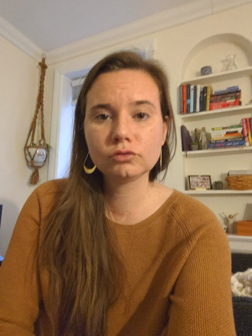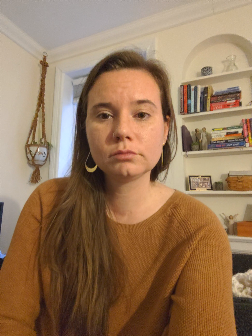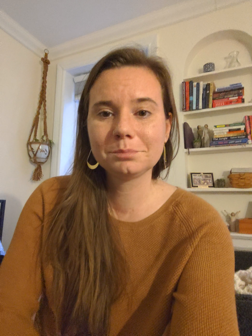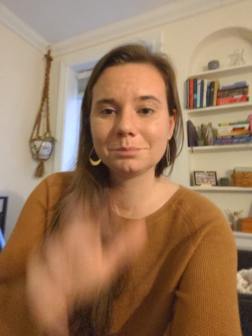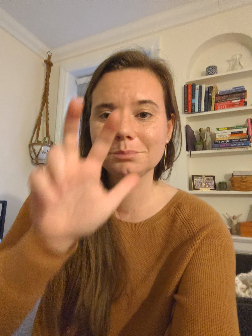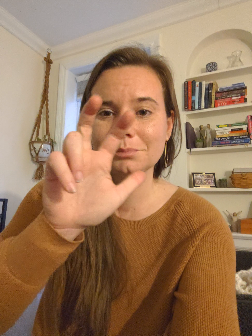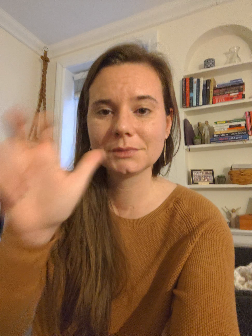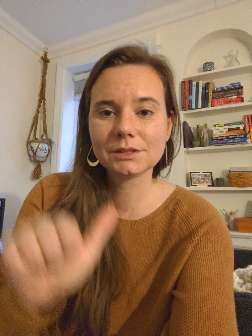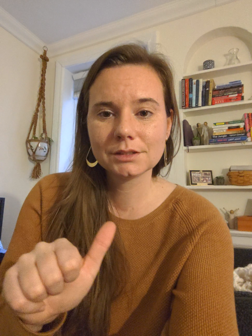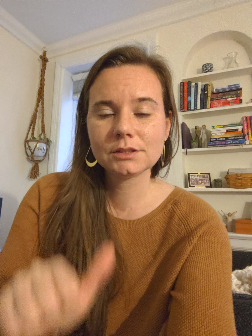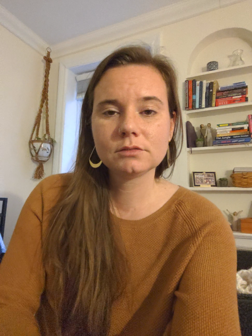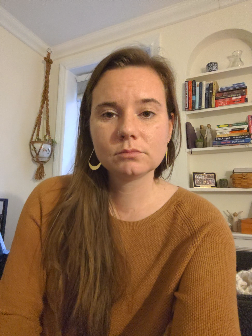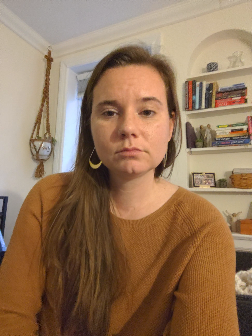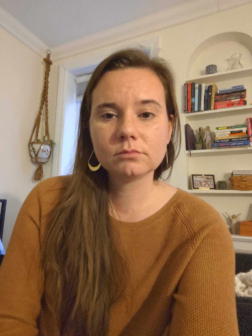pizza